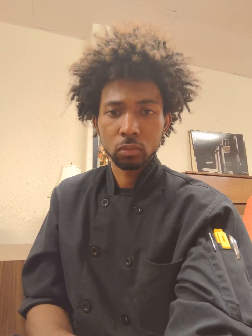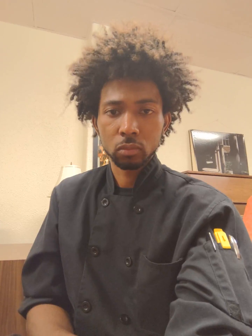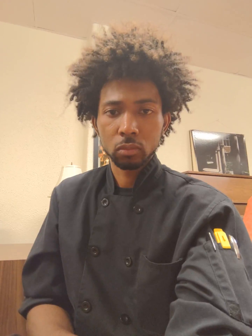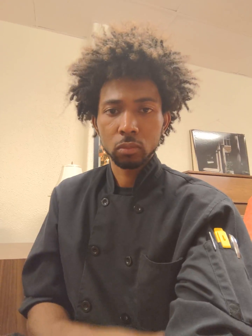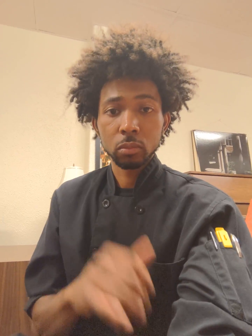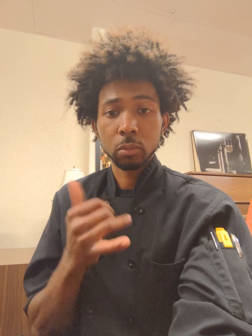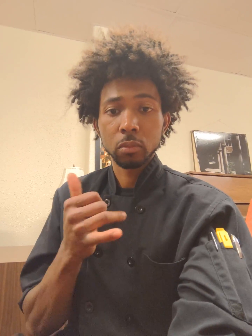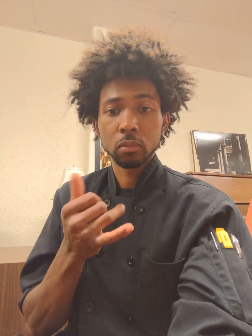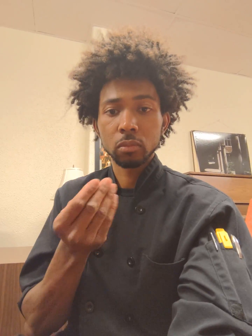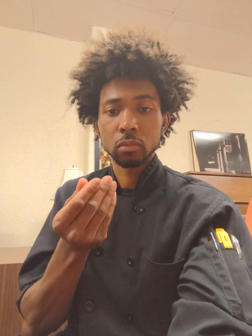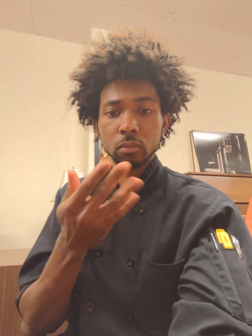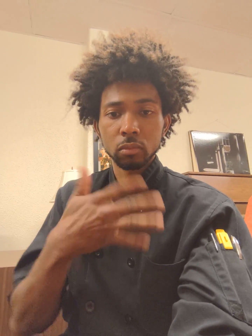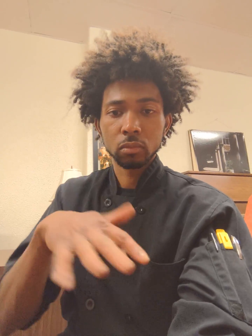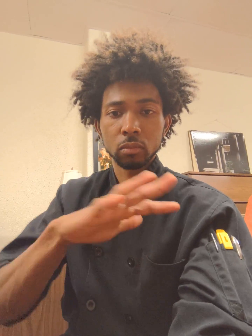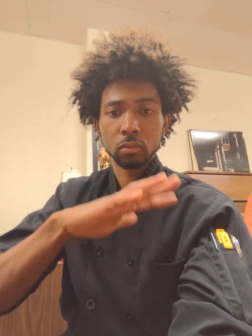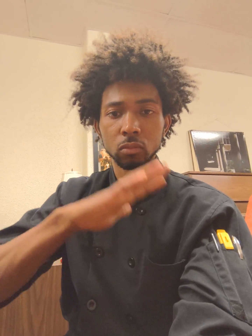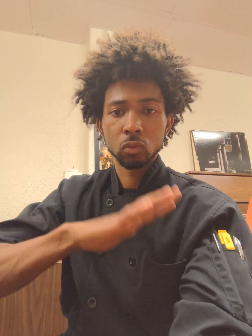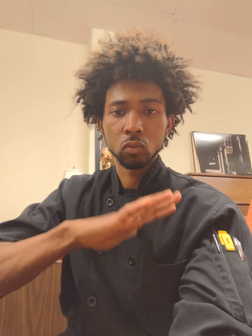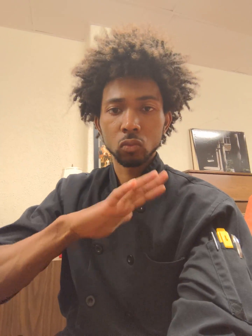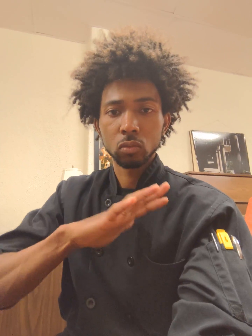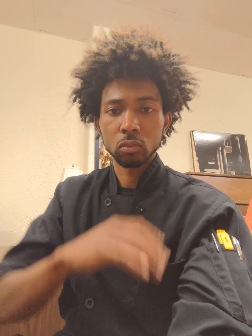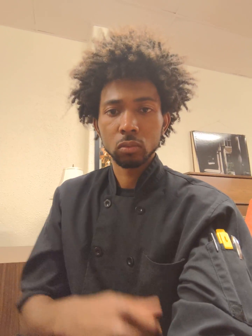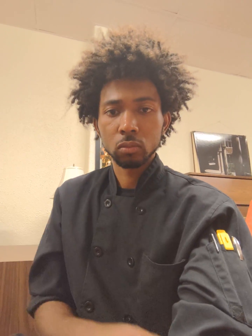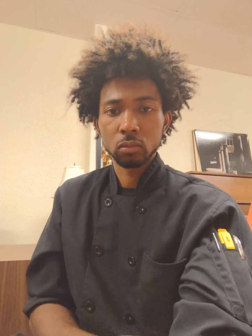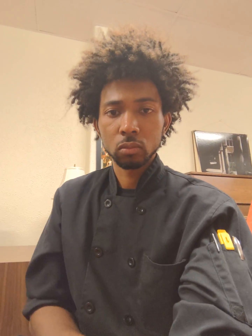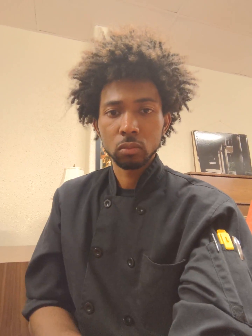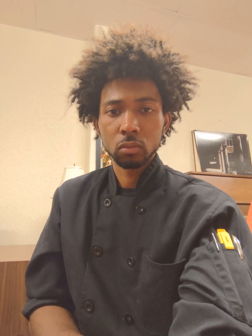playground